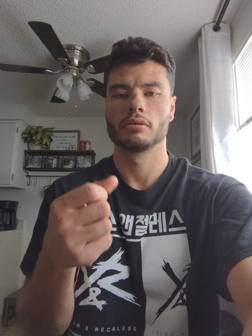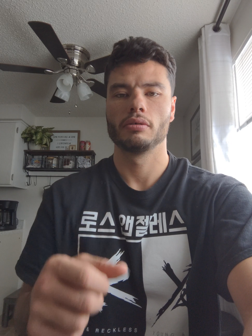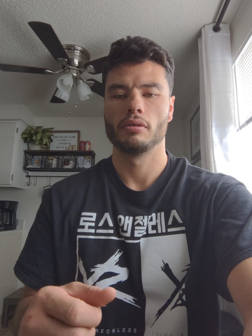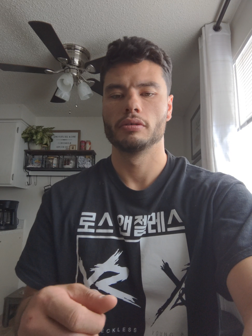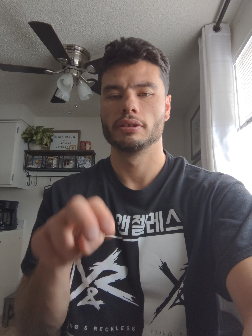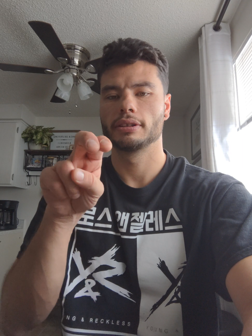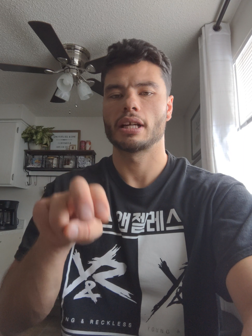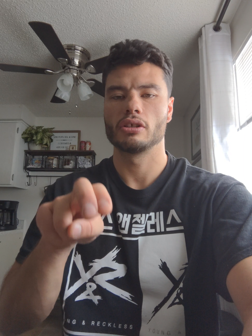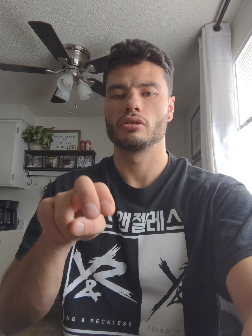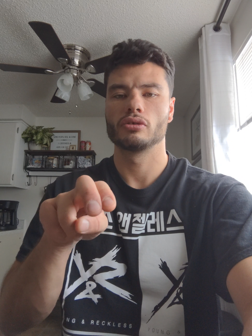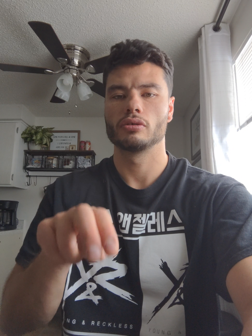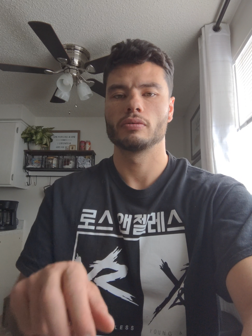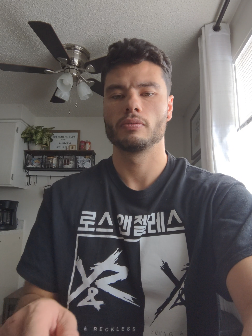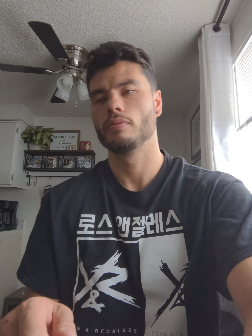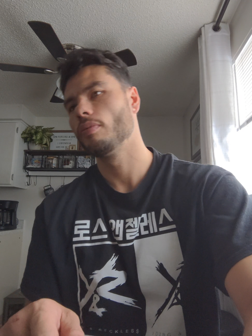chair